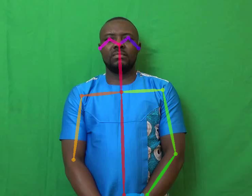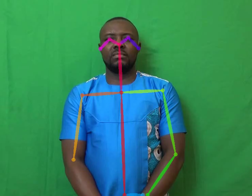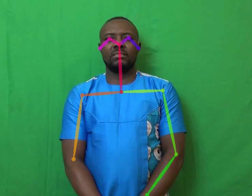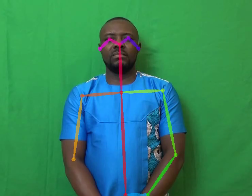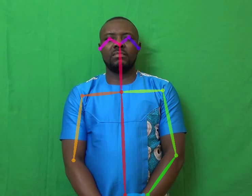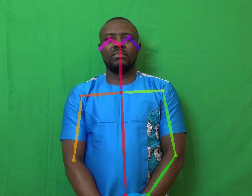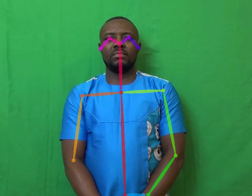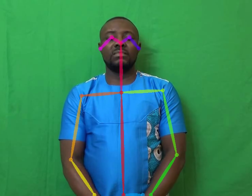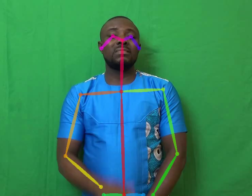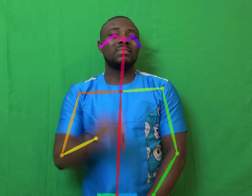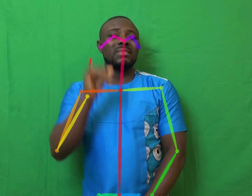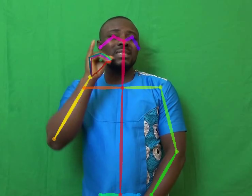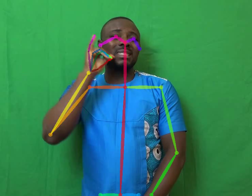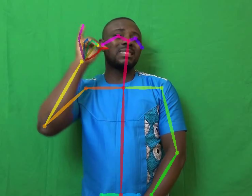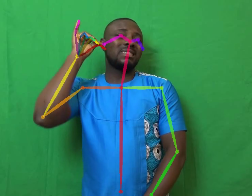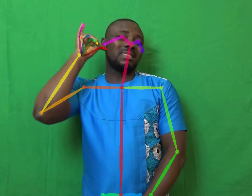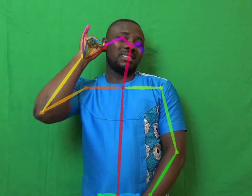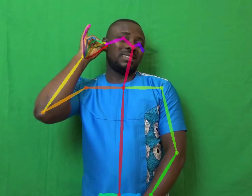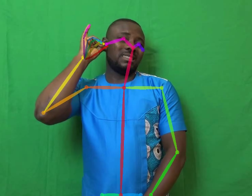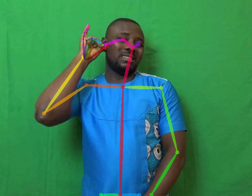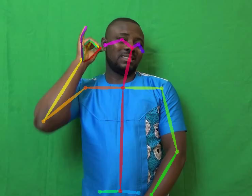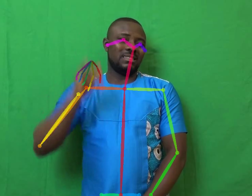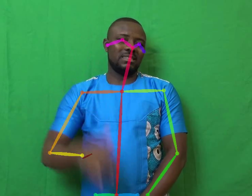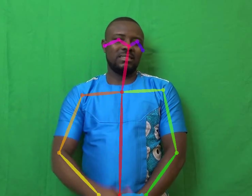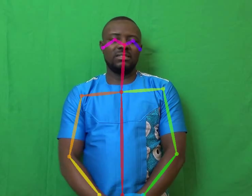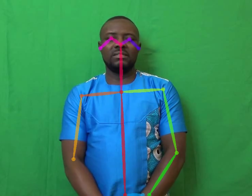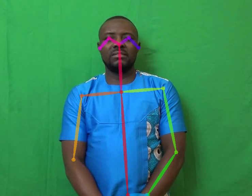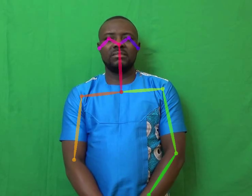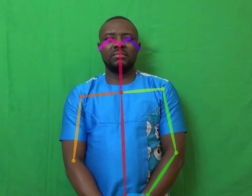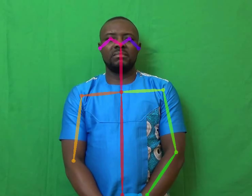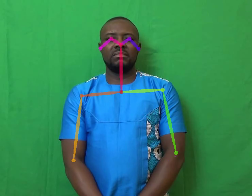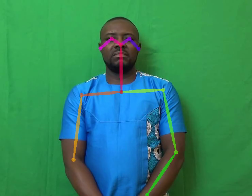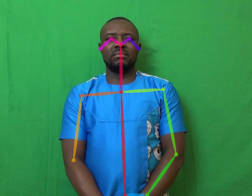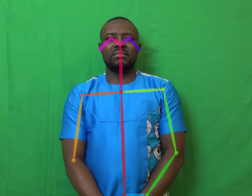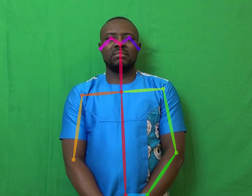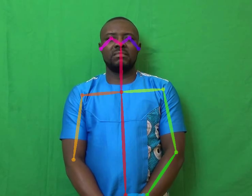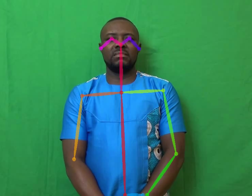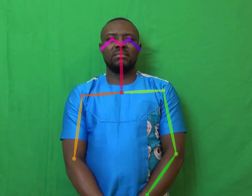yesterday